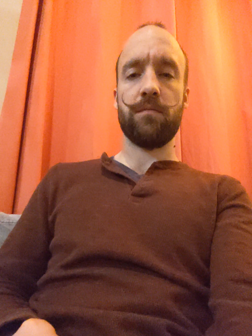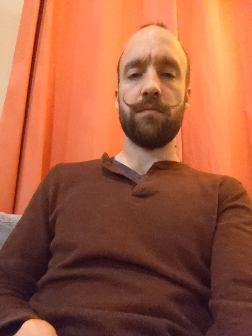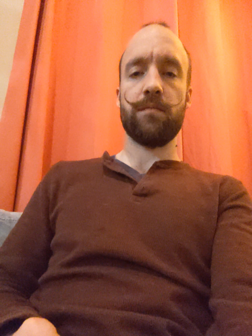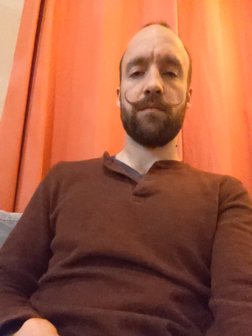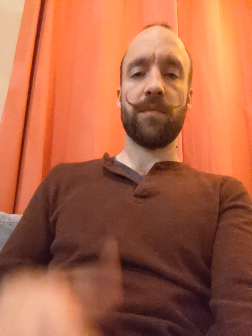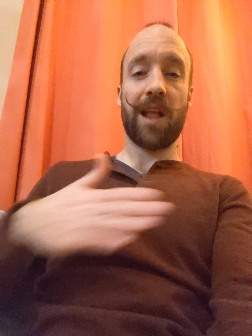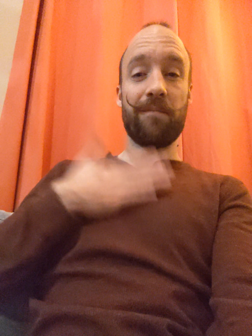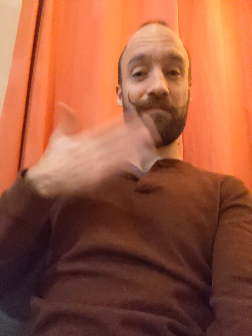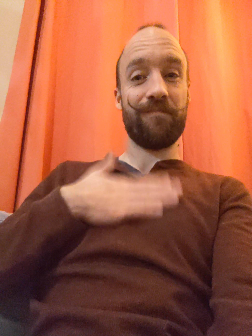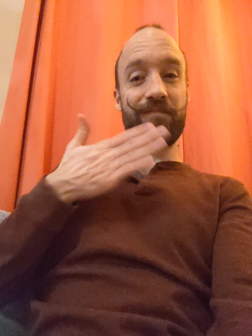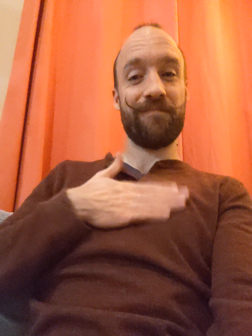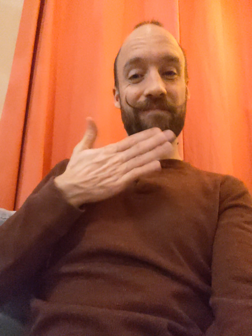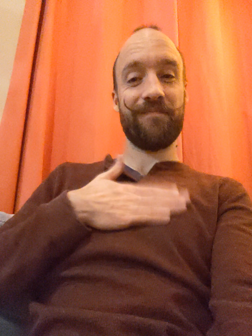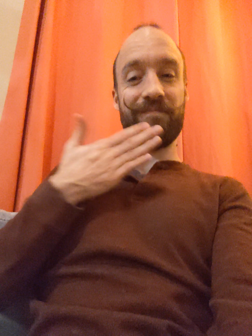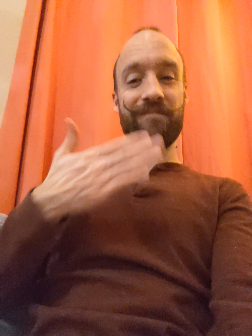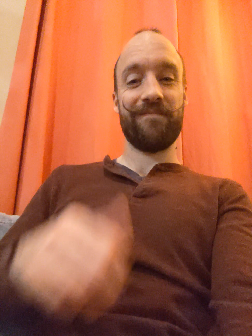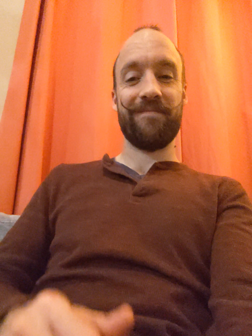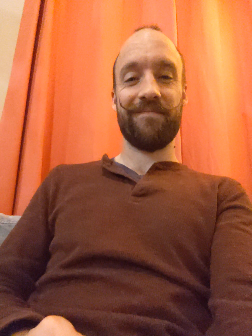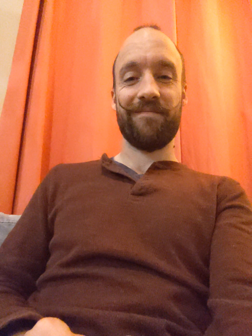happy